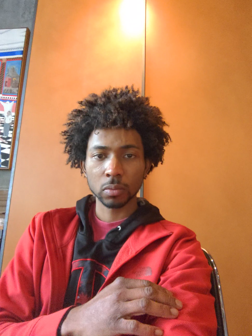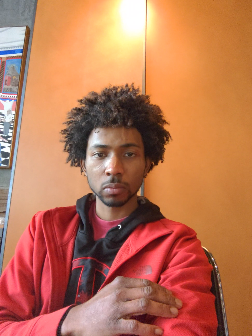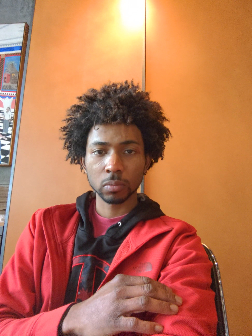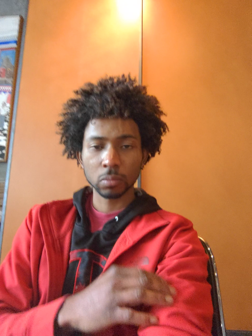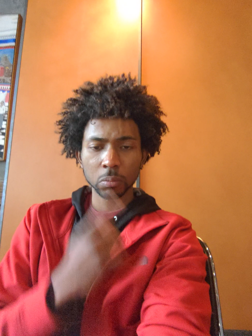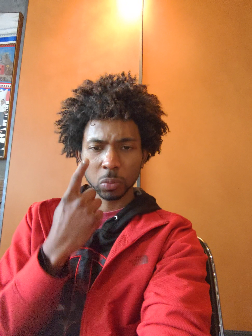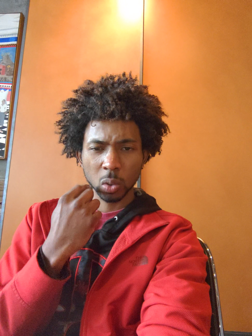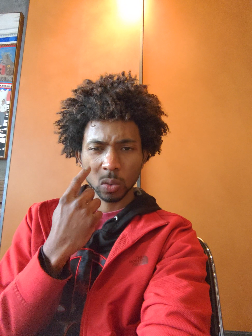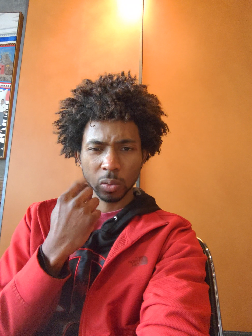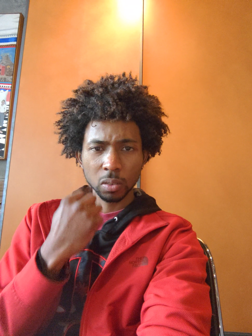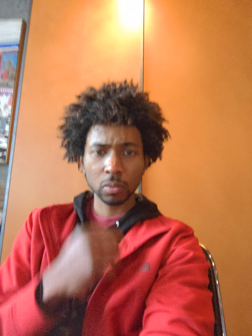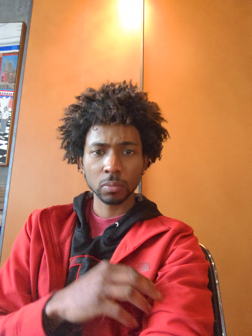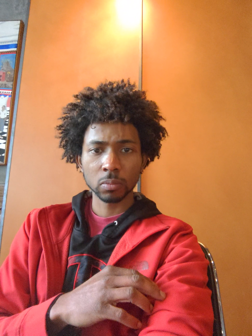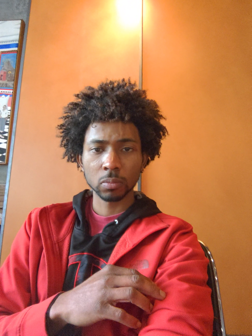cry